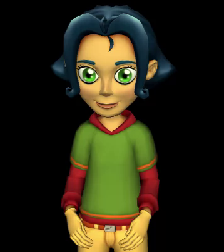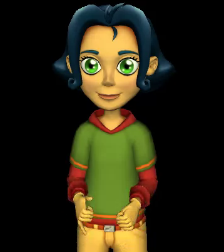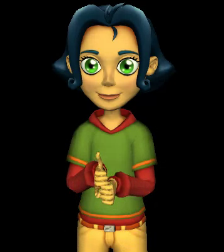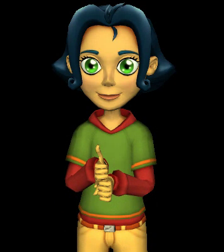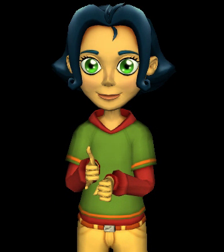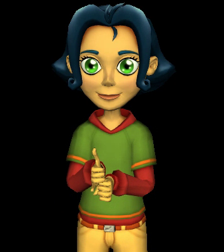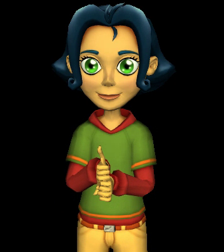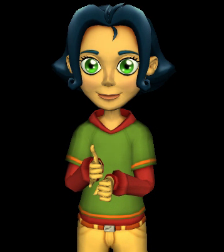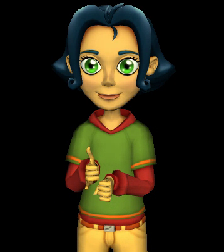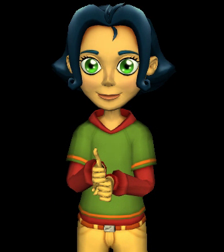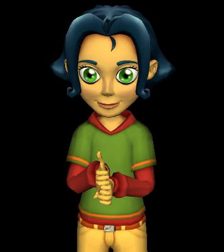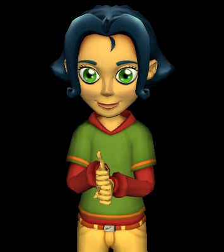قهوة